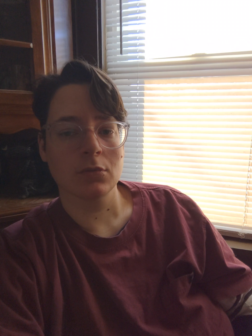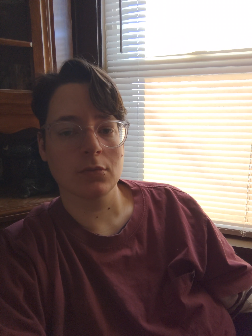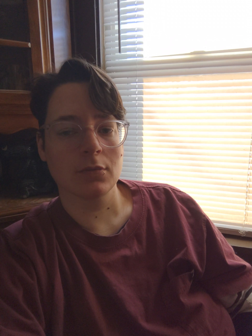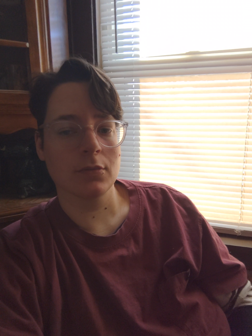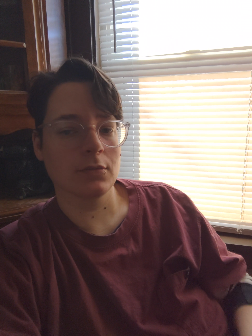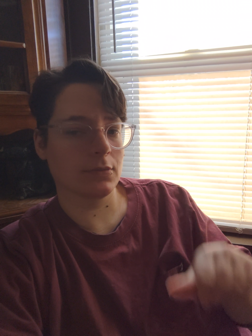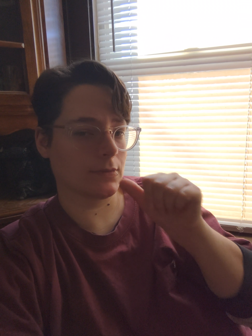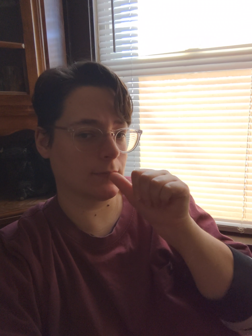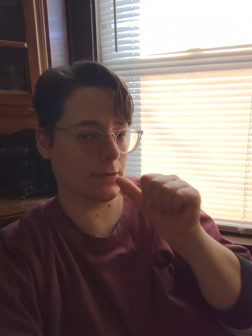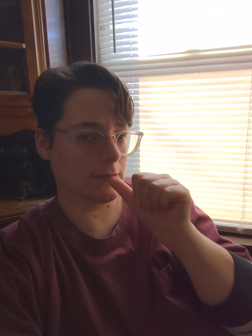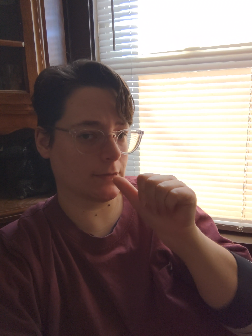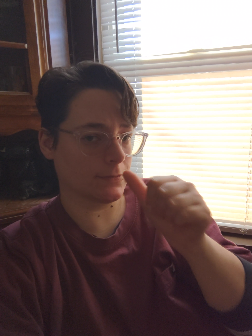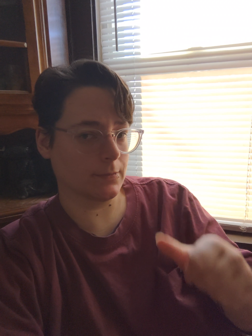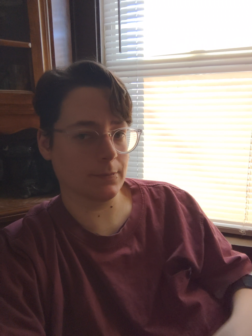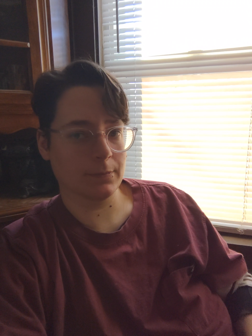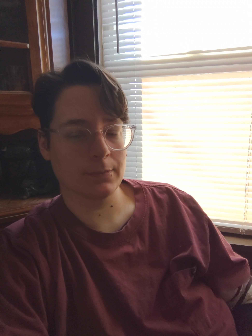nuts